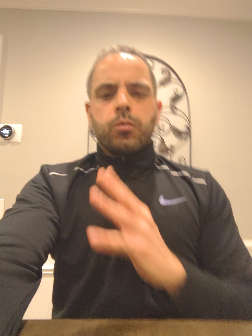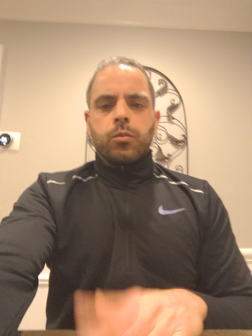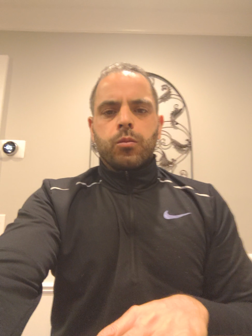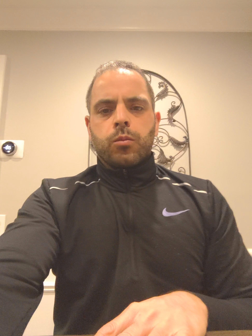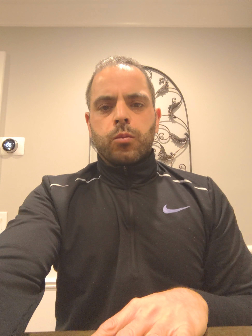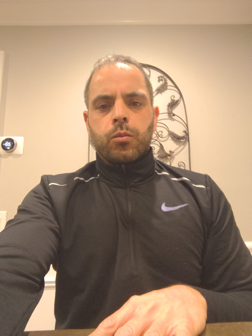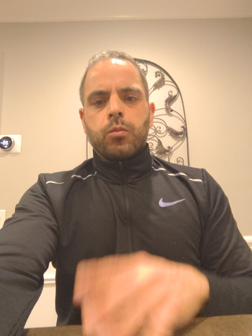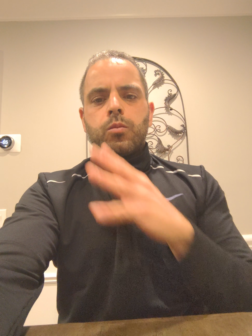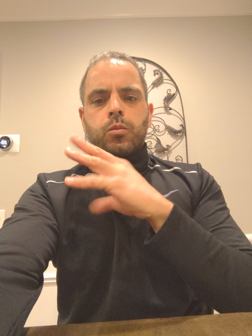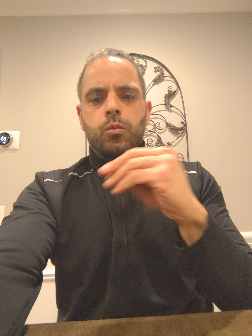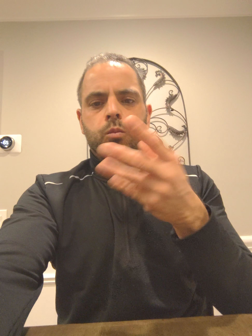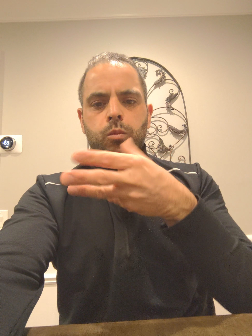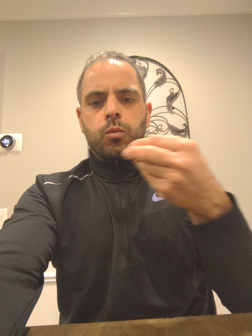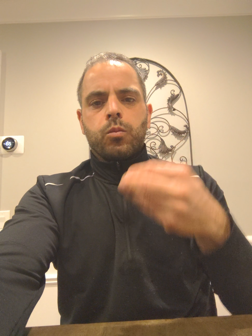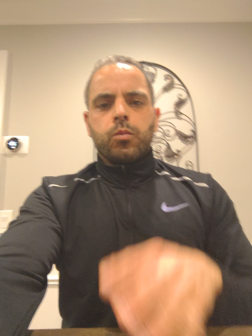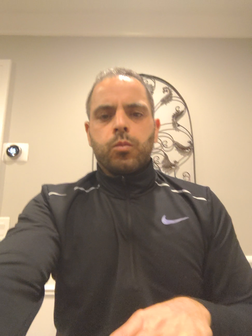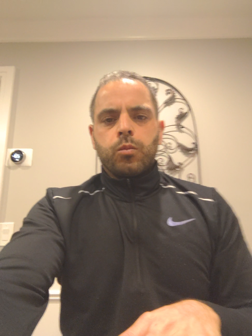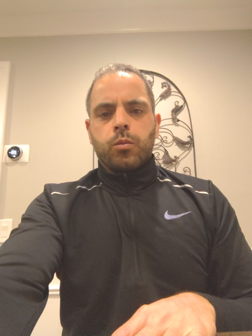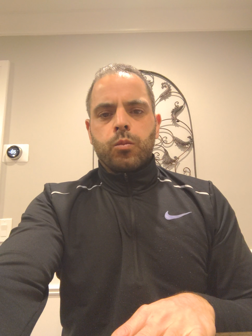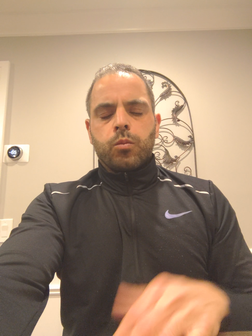story